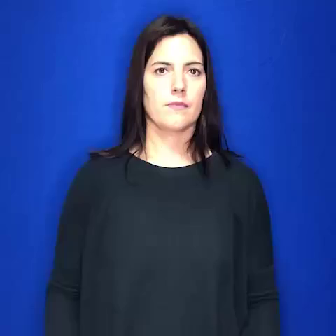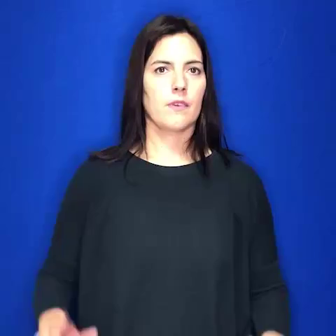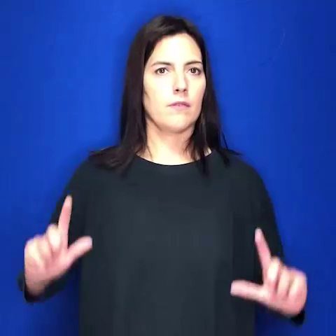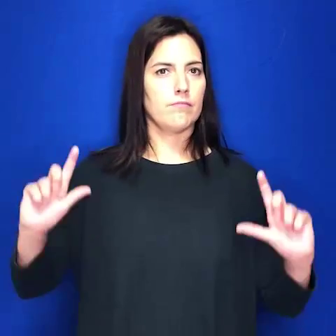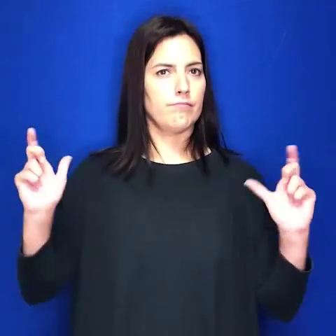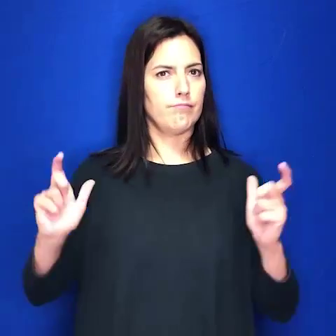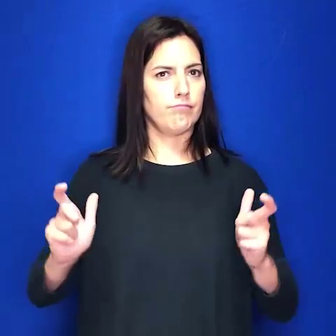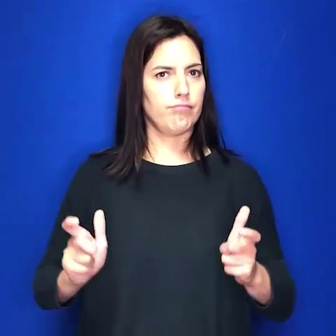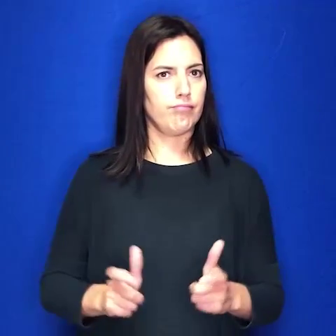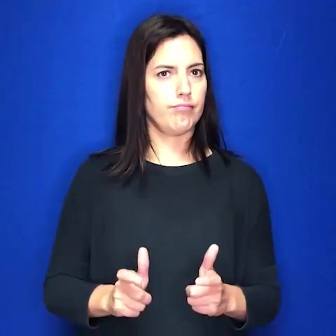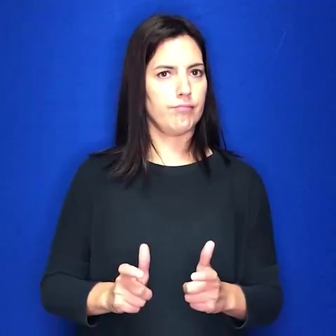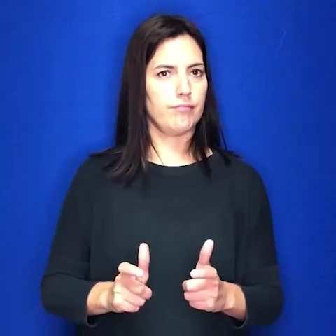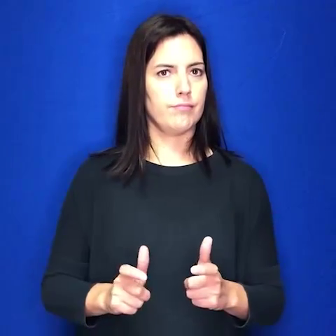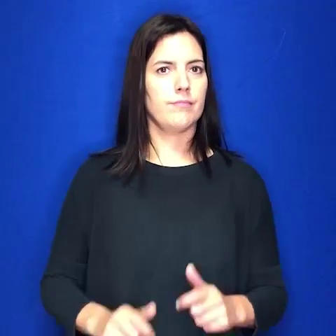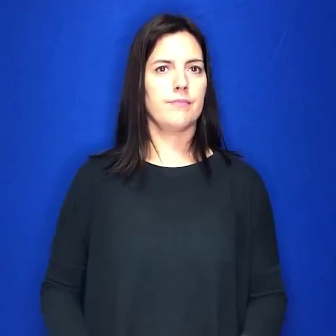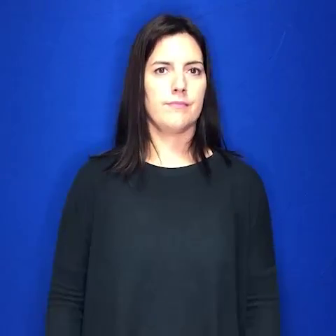reducir